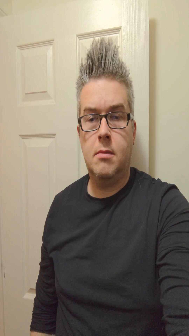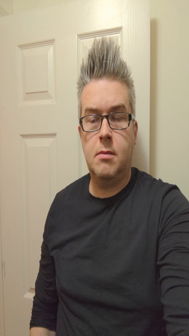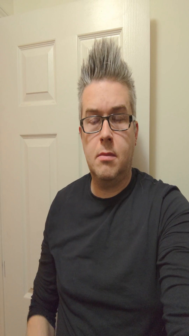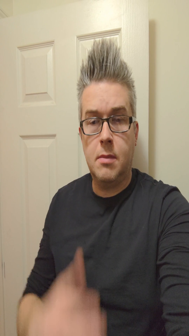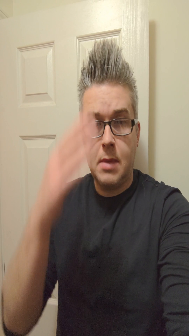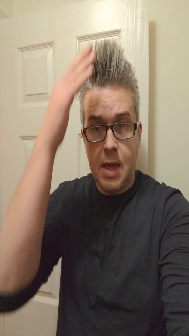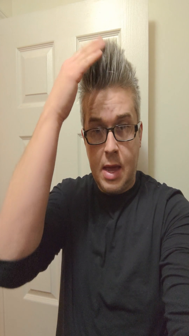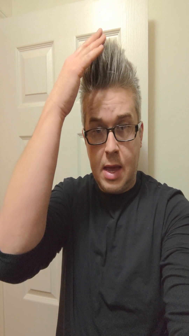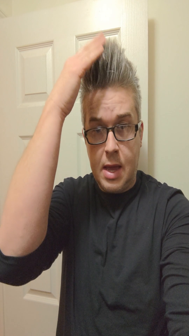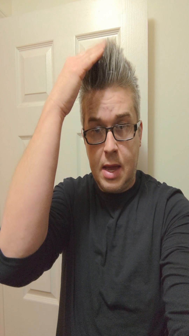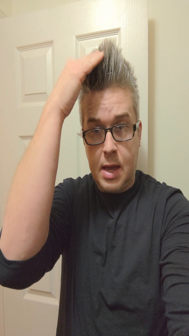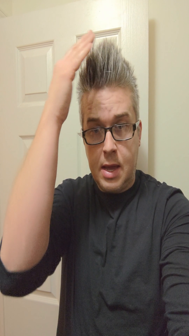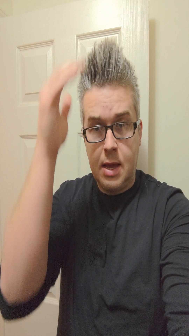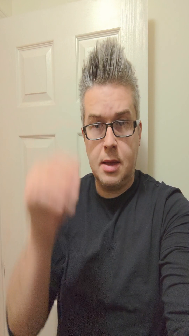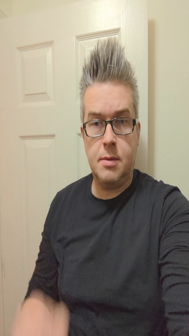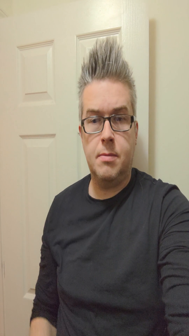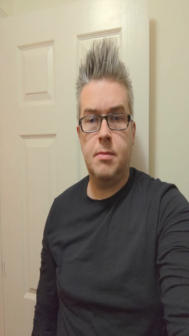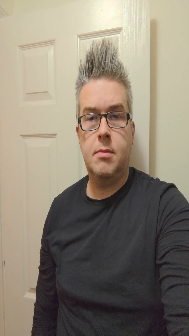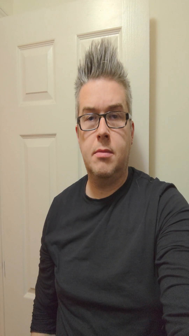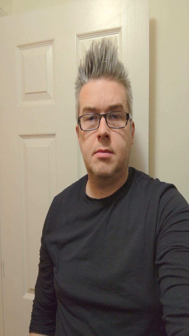hat